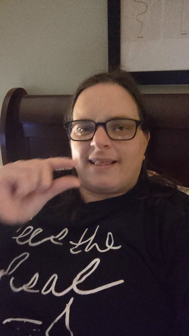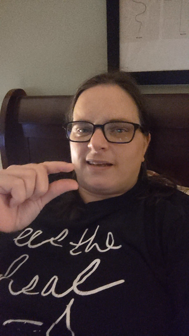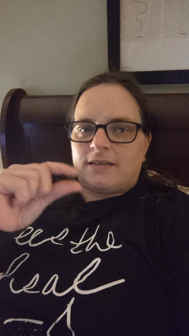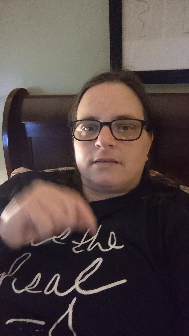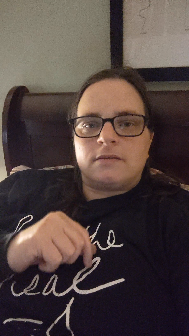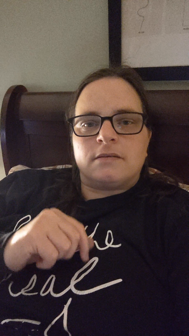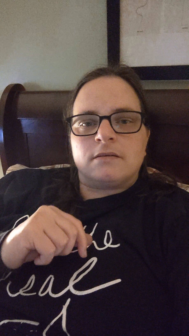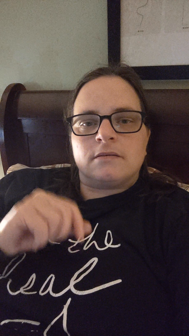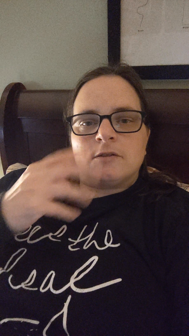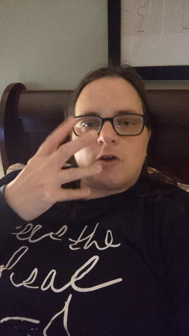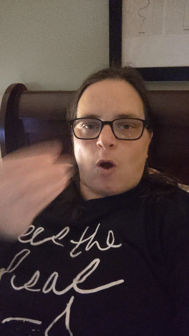got to